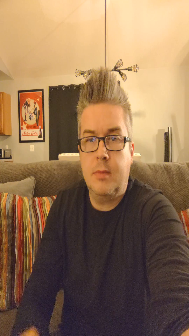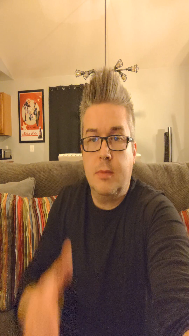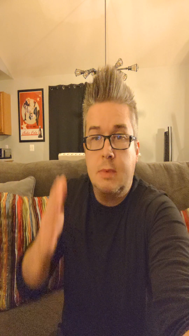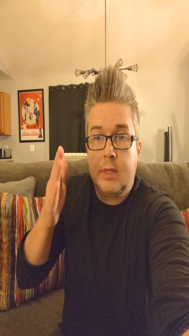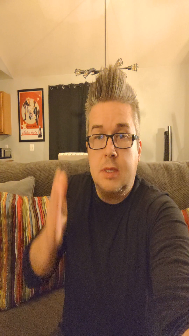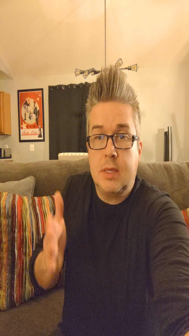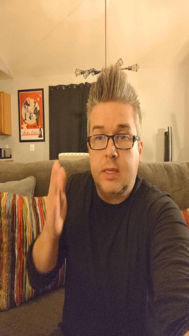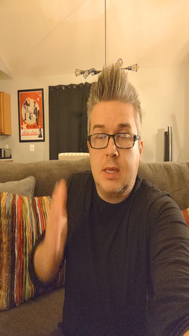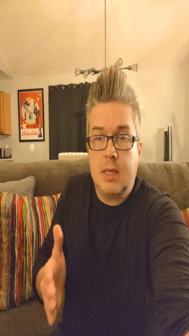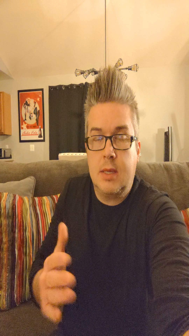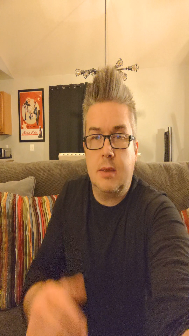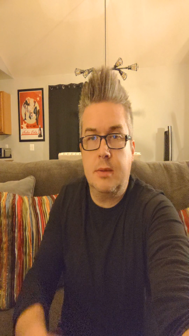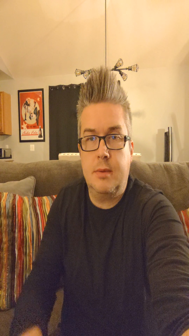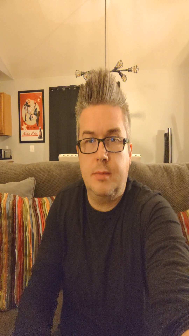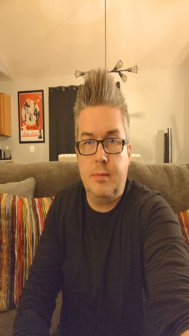beside